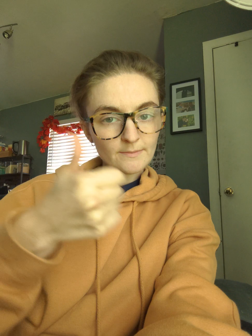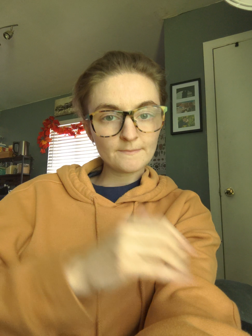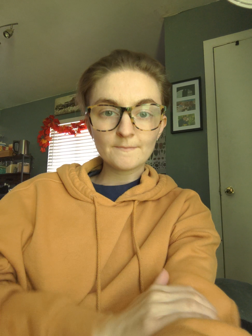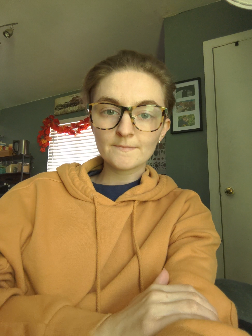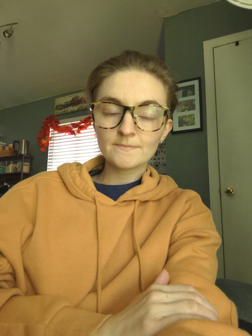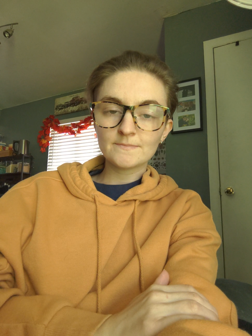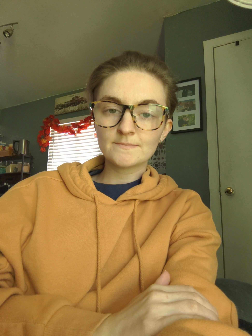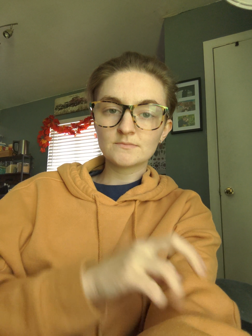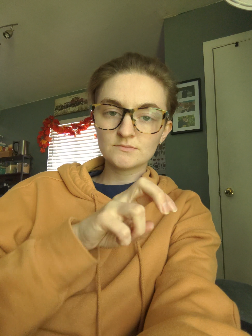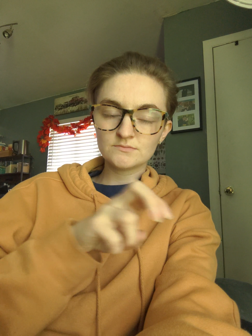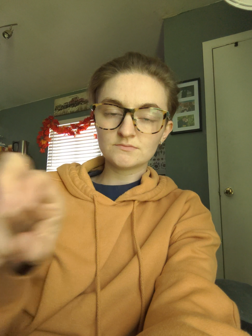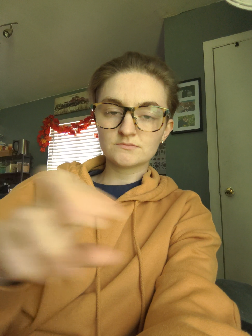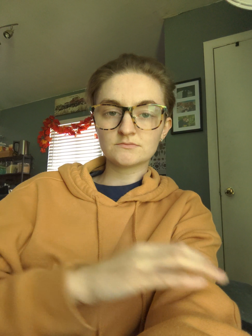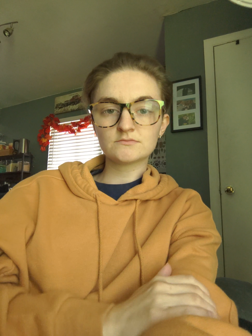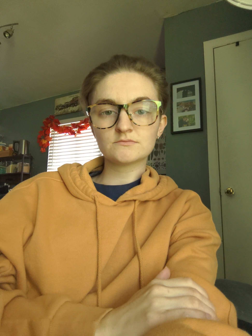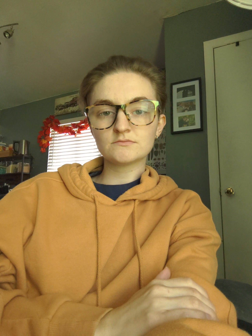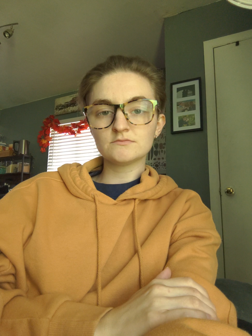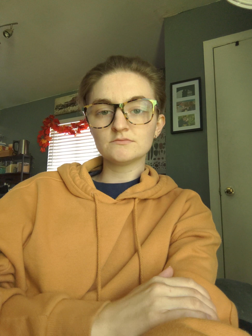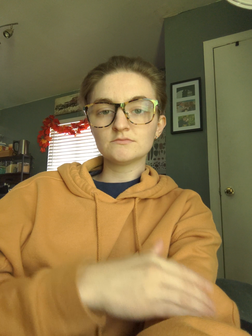porch